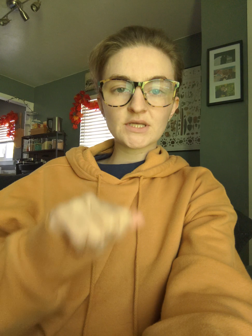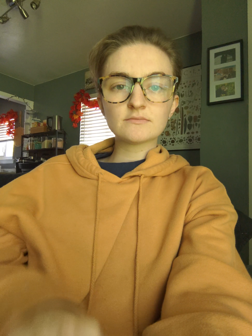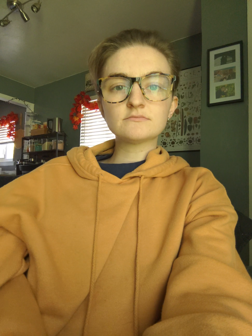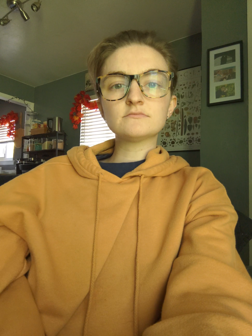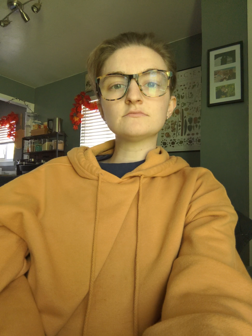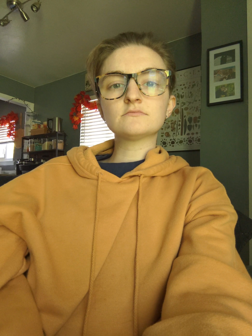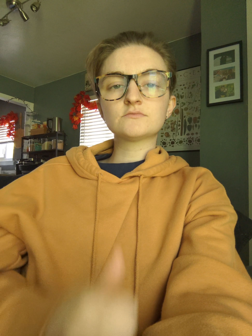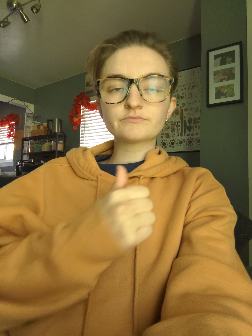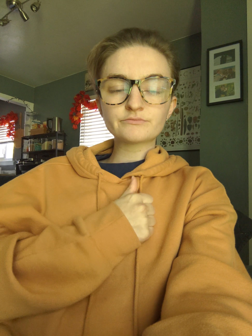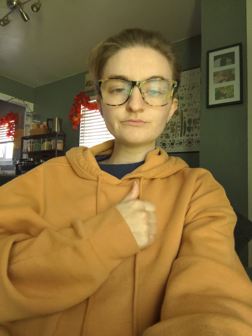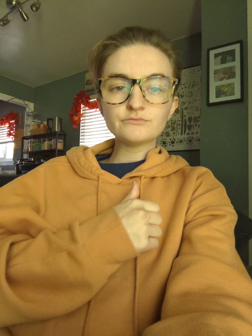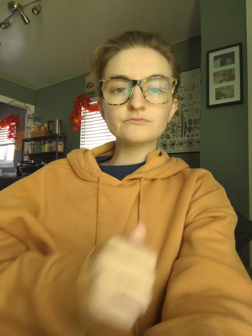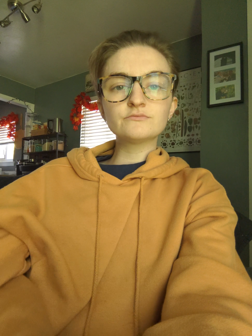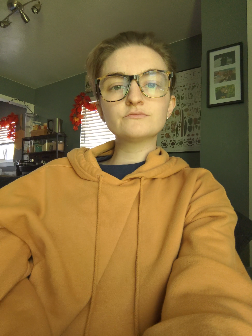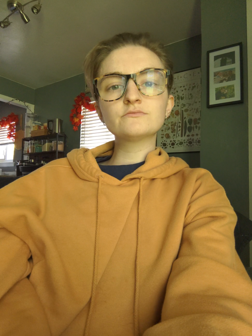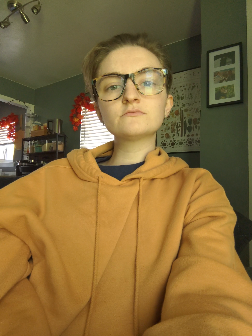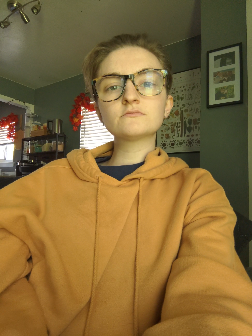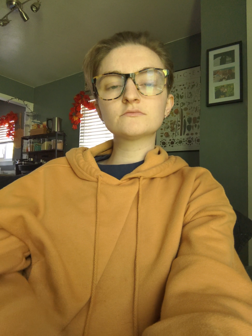hug